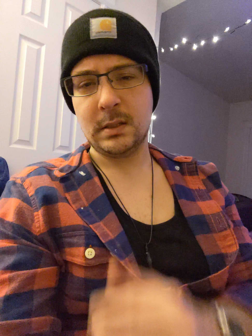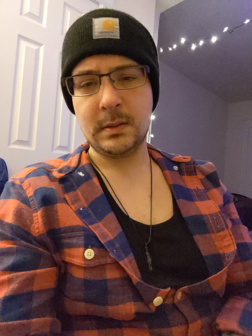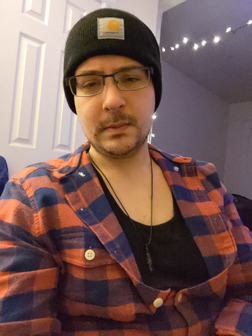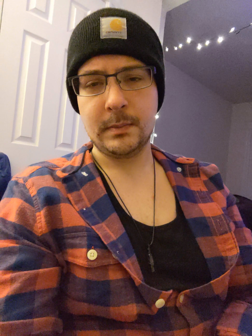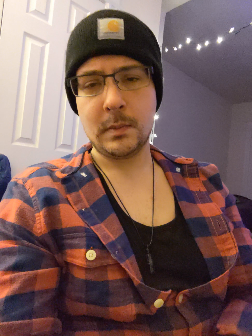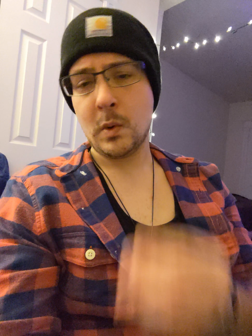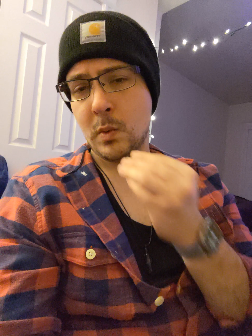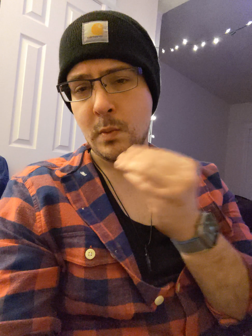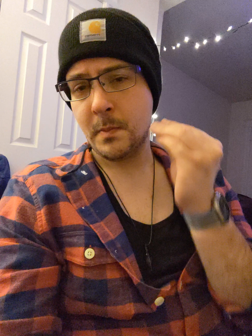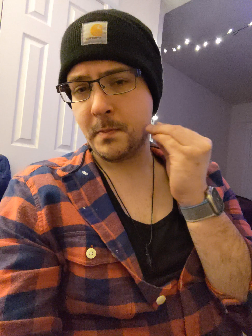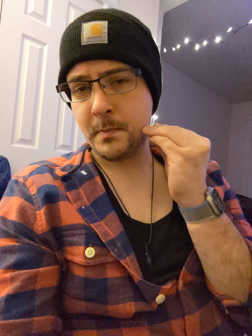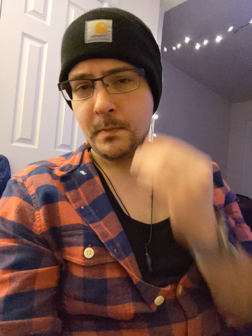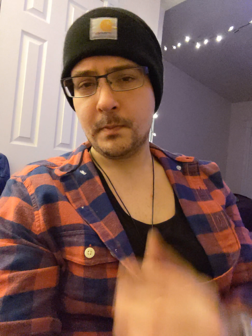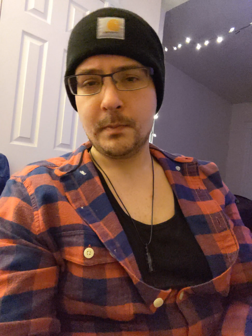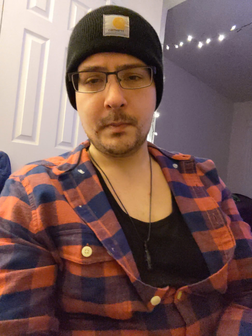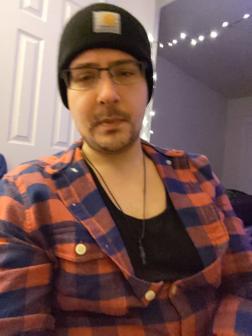home